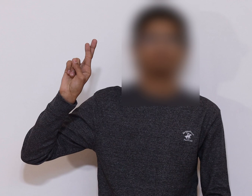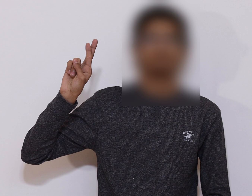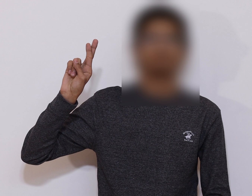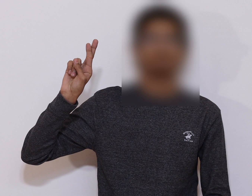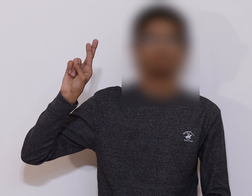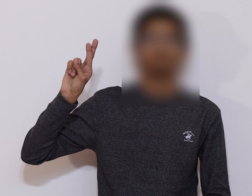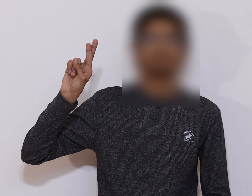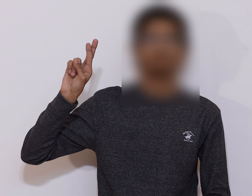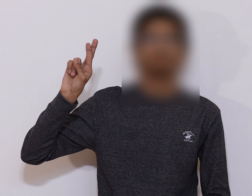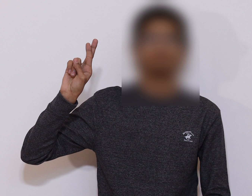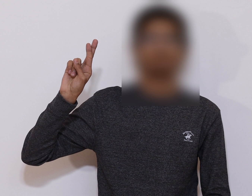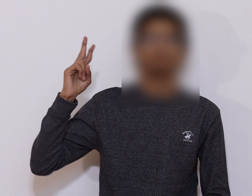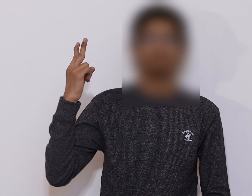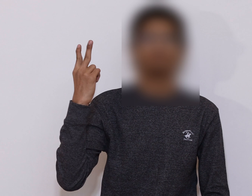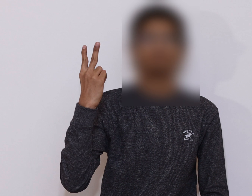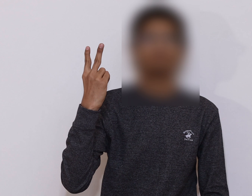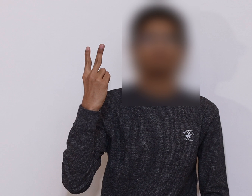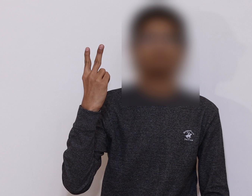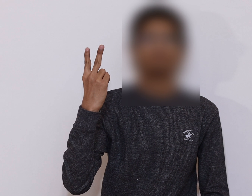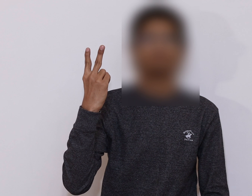ڑ